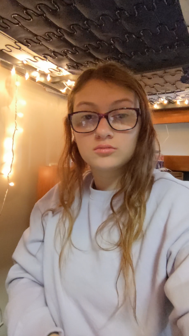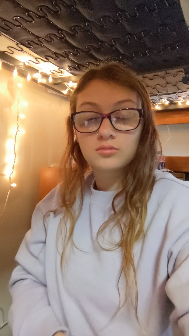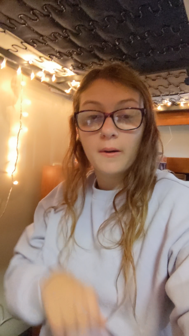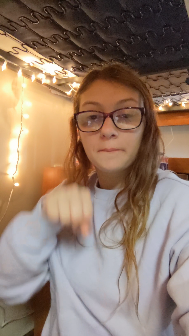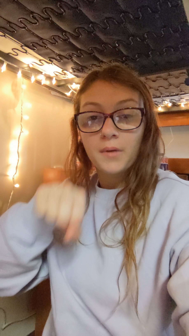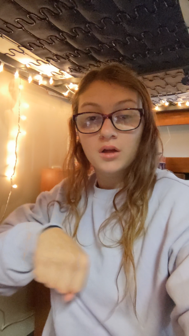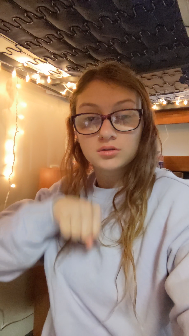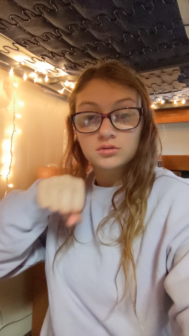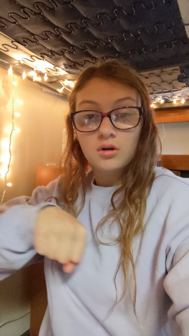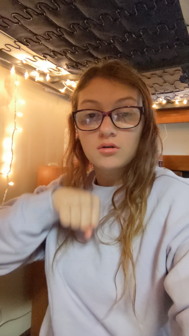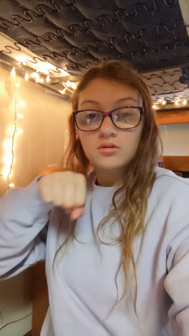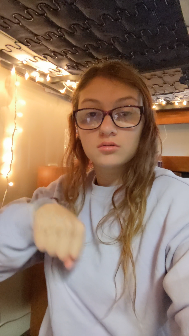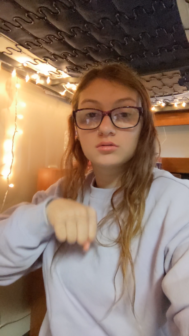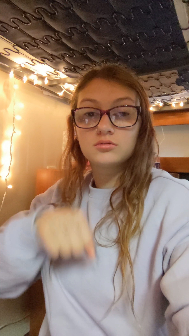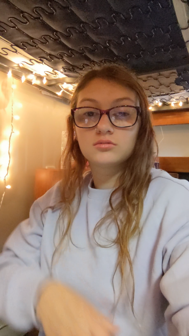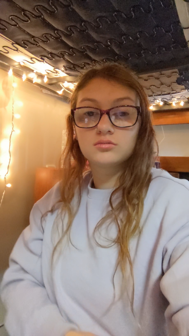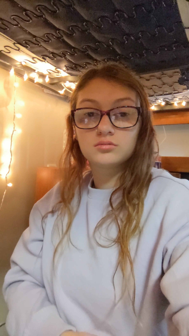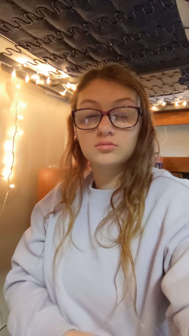bicycle